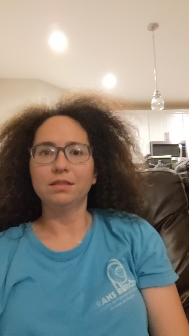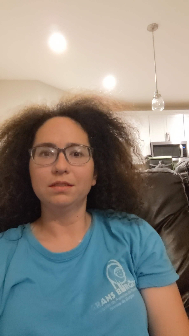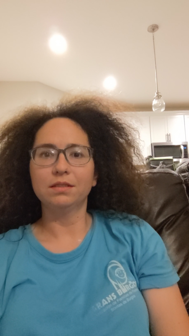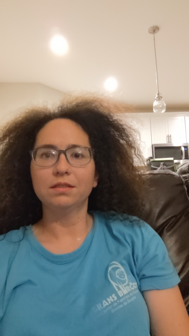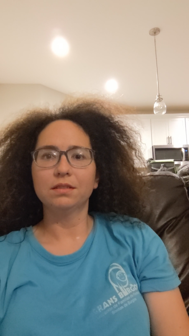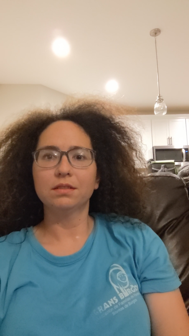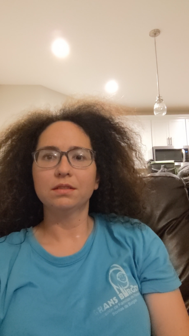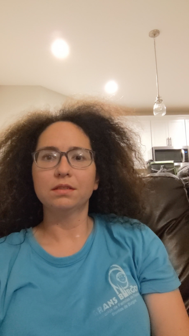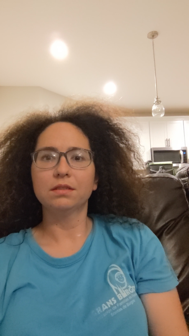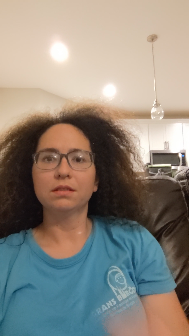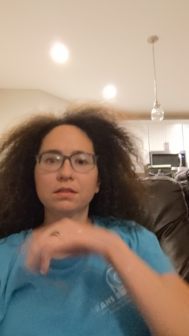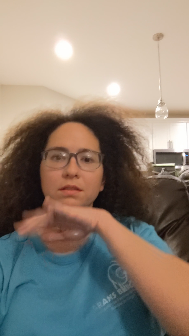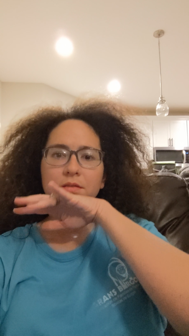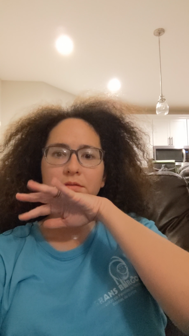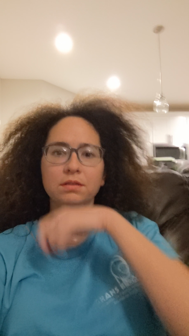naughty